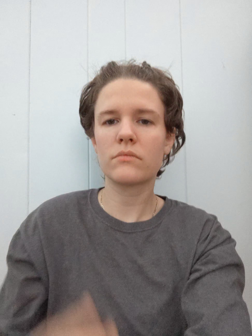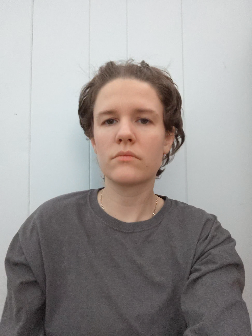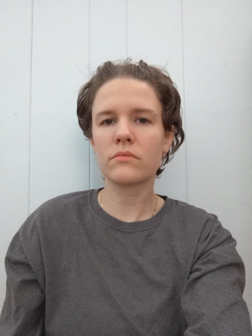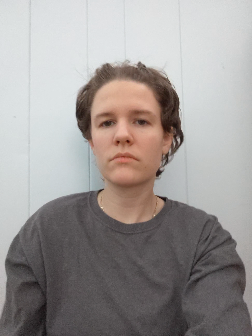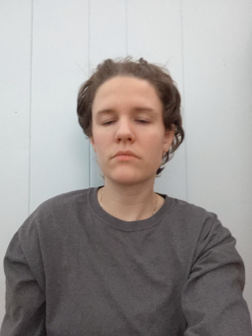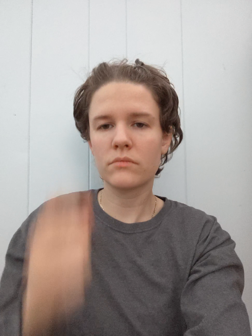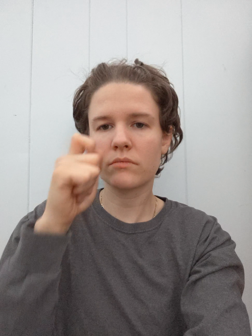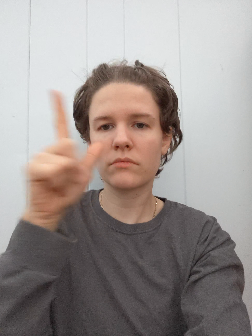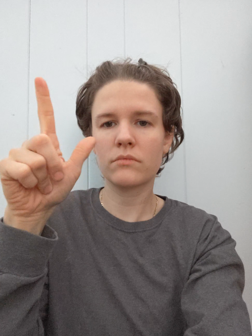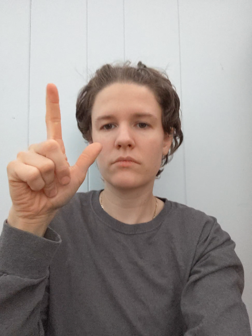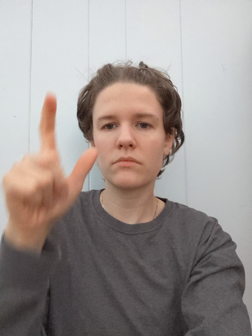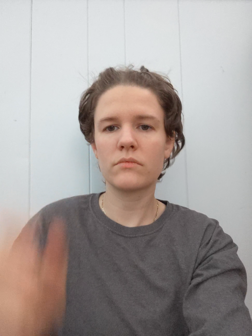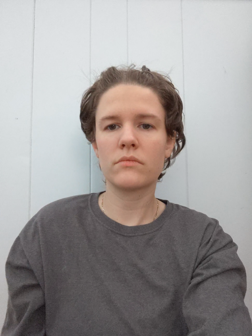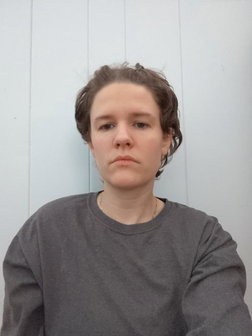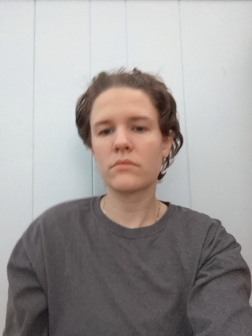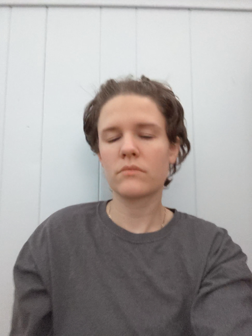awake